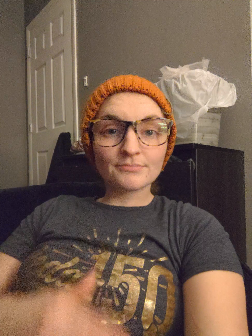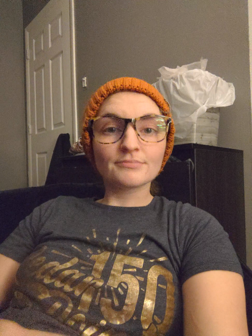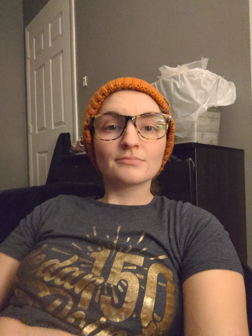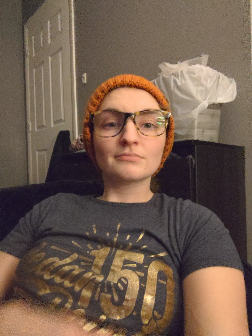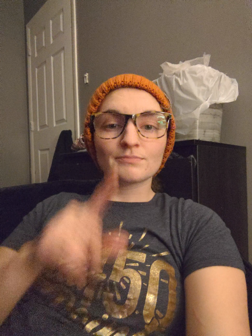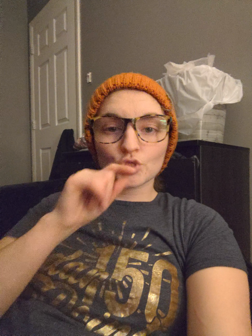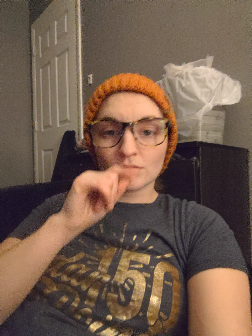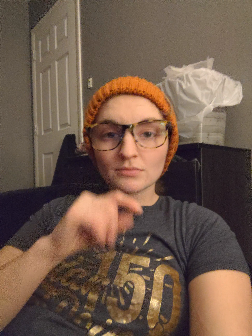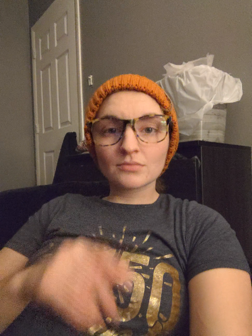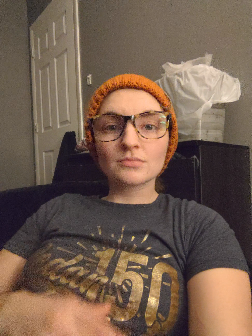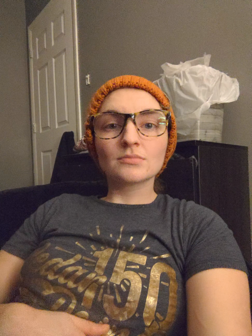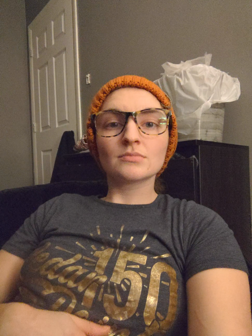hen